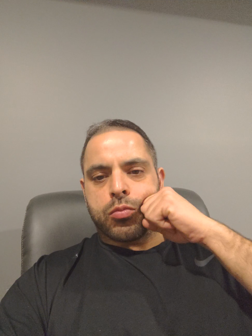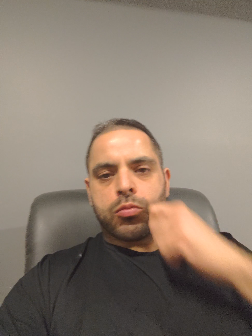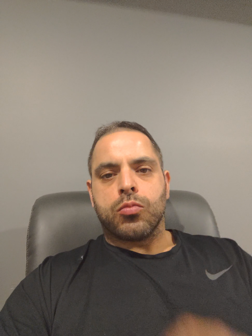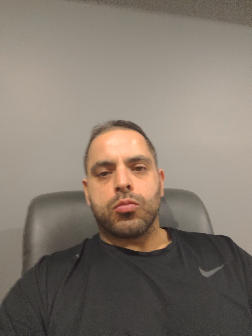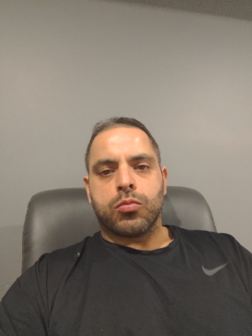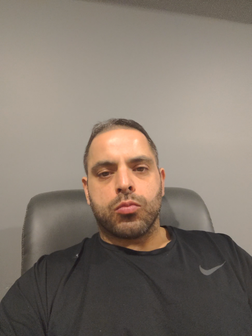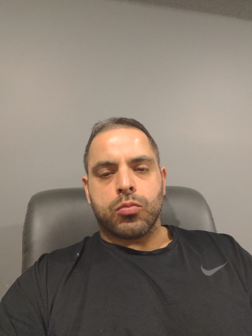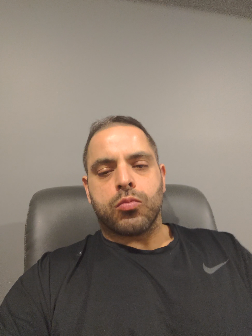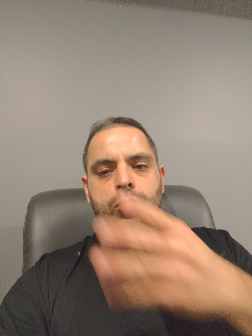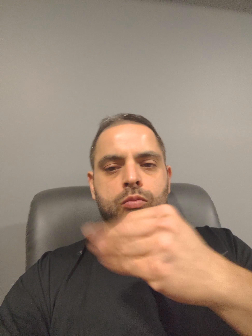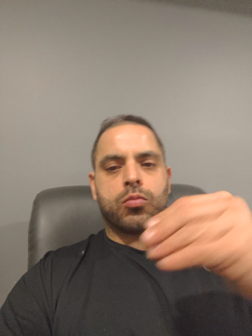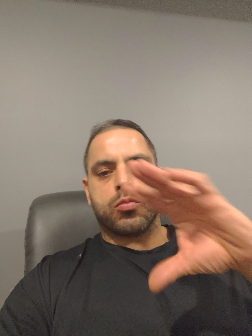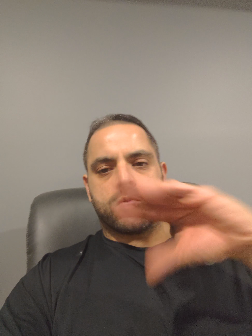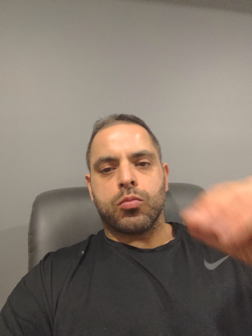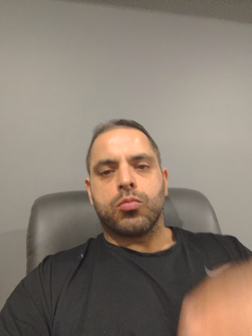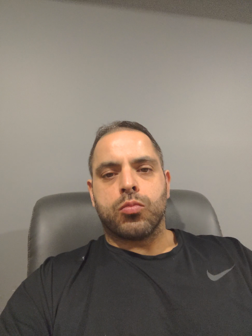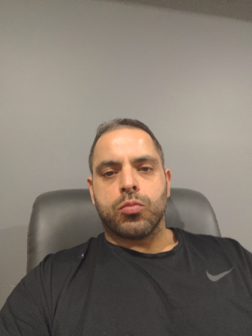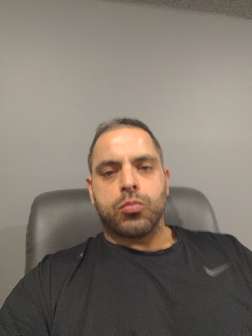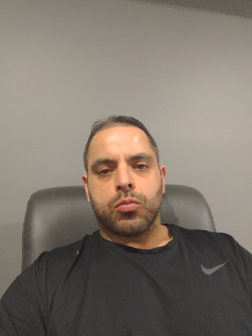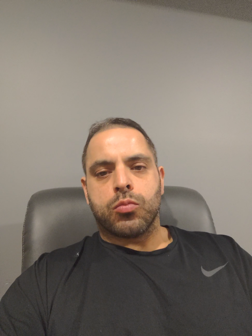story